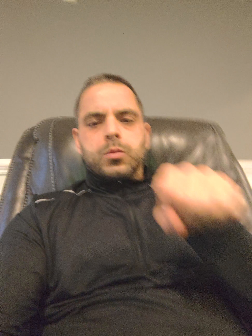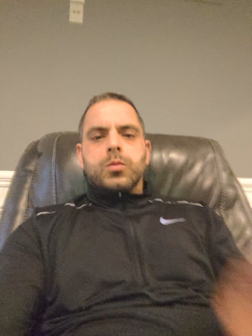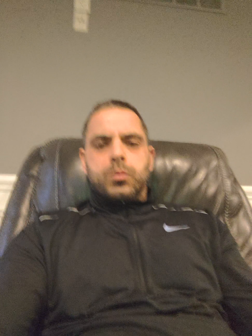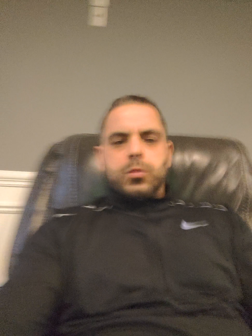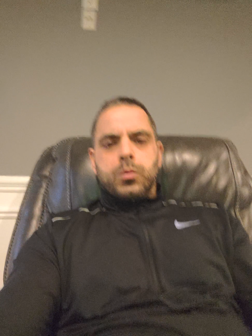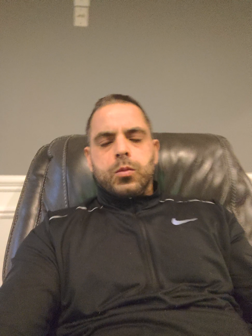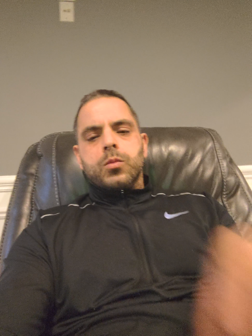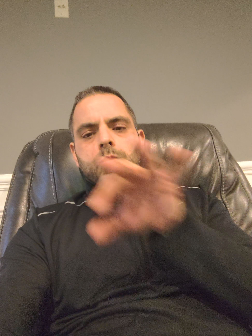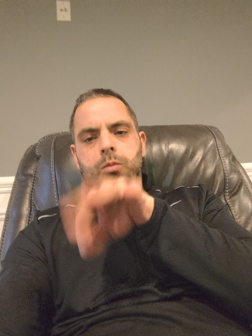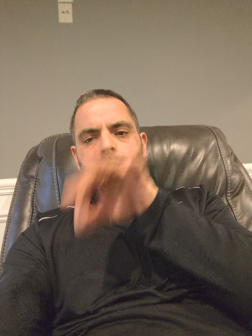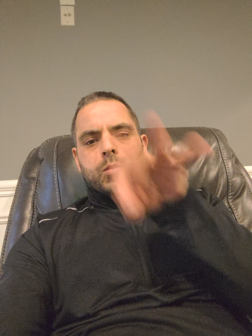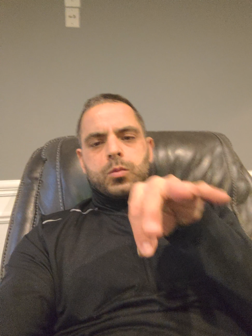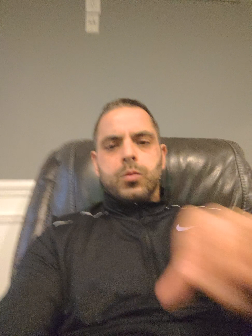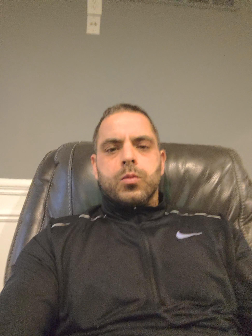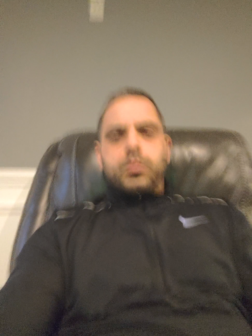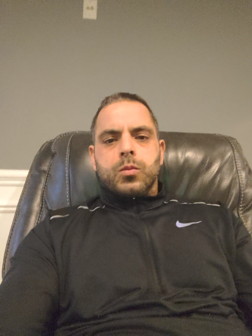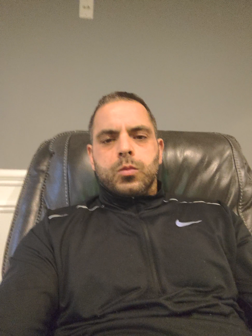french fries